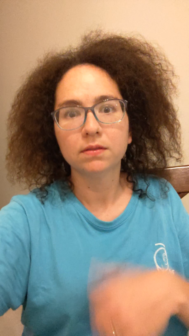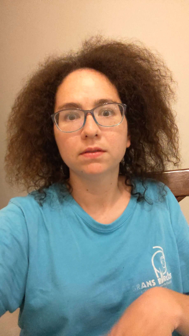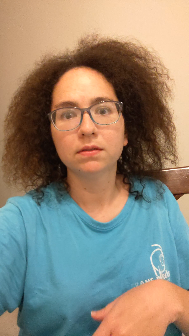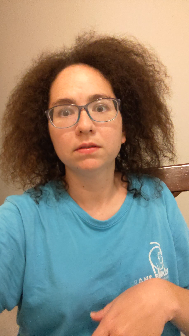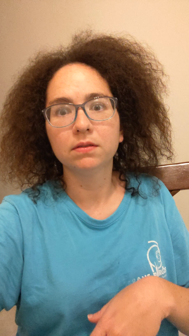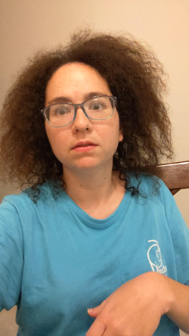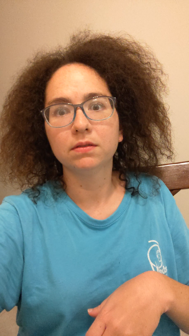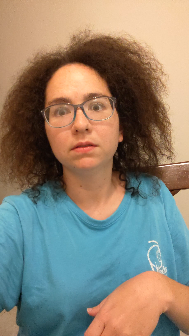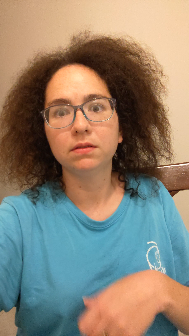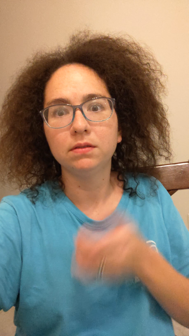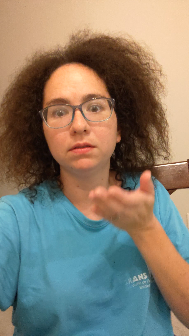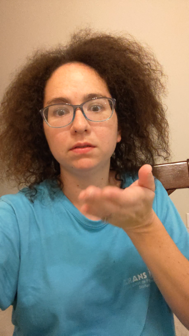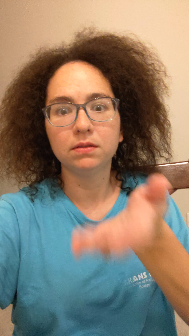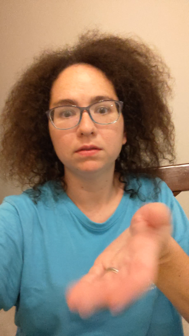oven